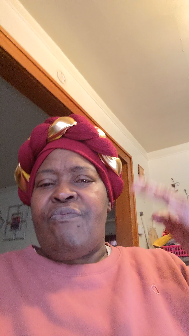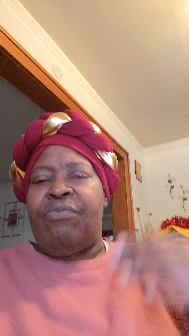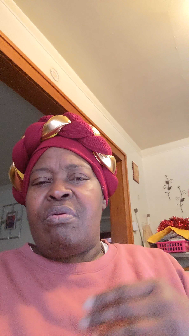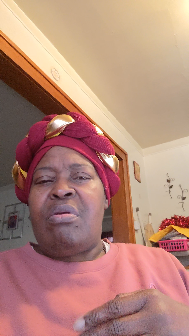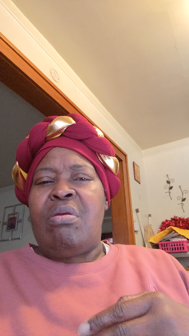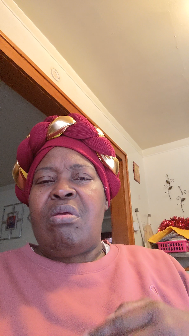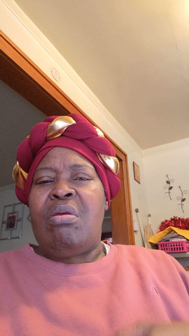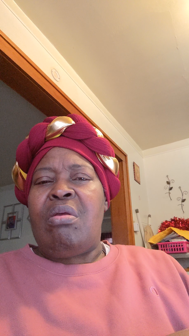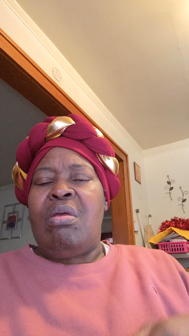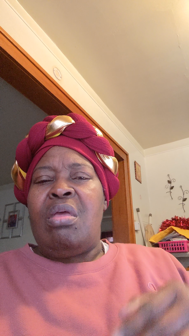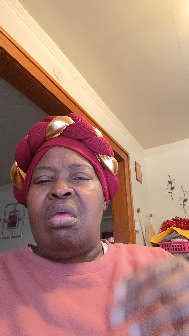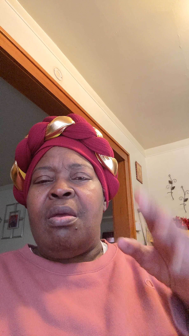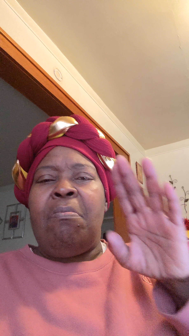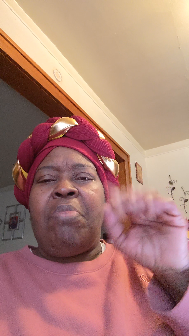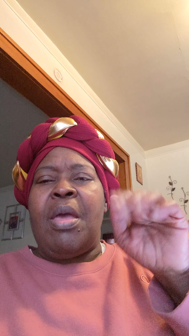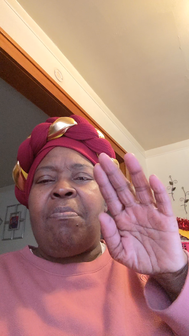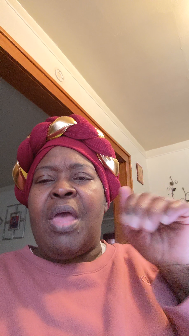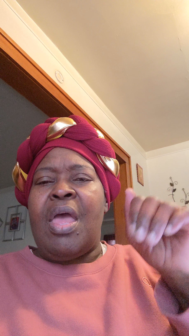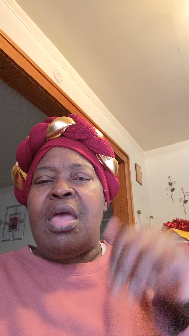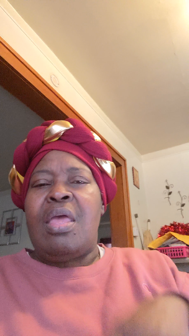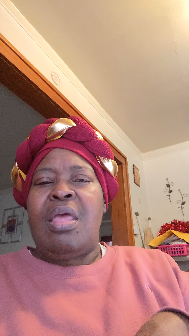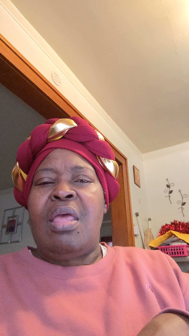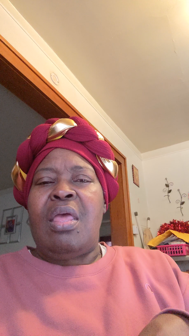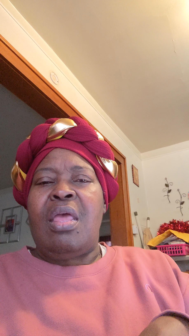baa baa